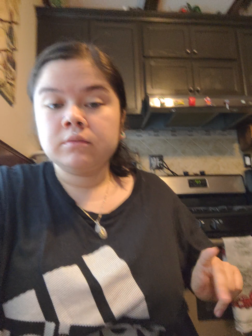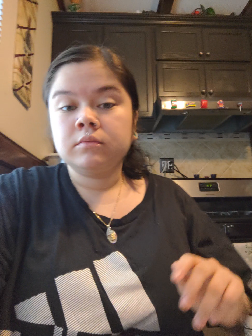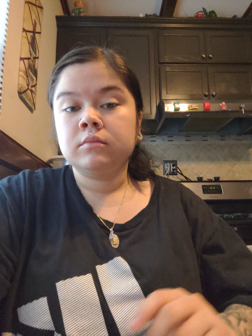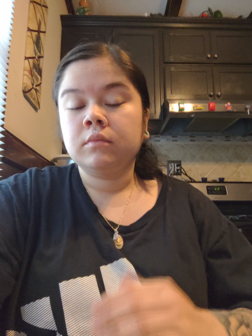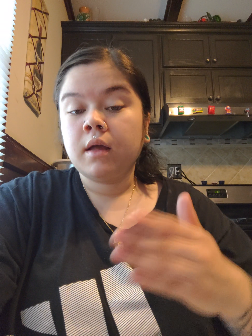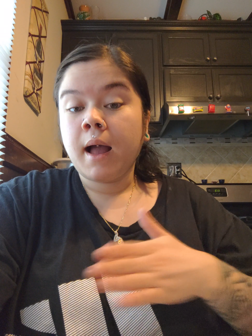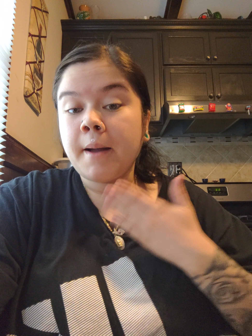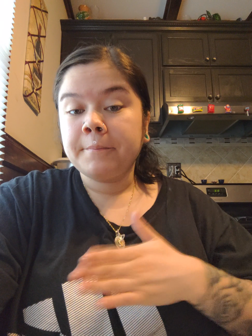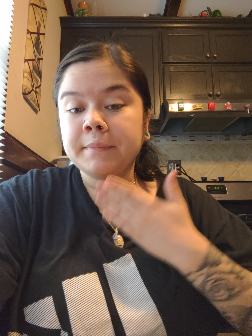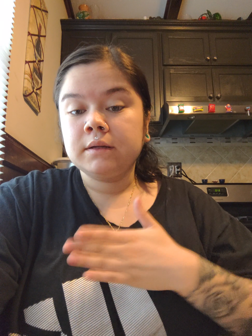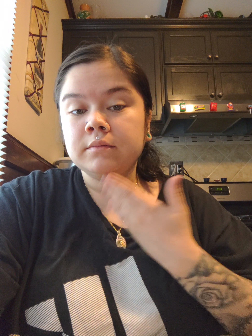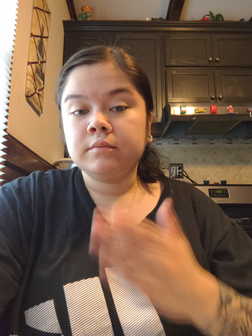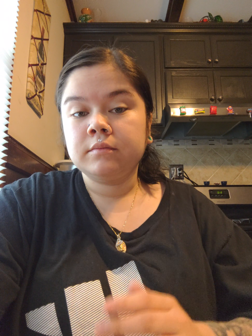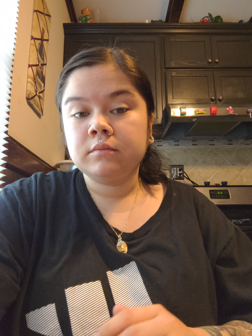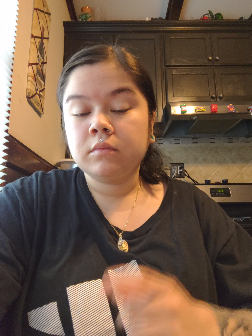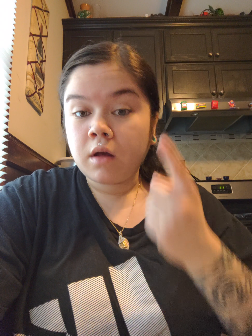happy